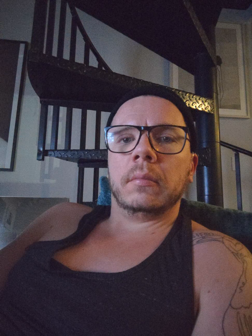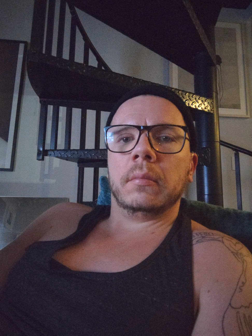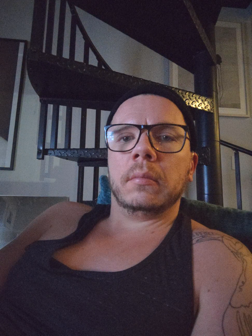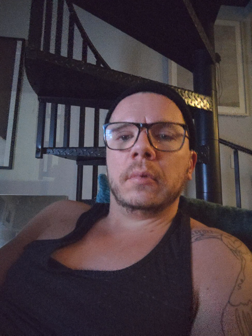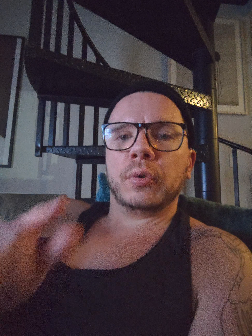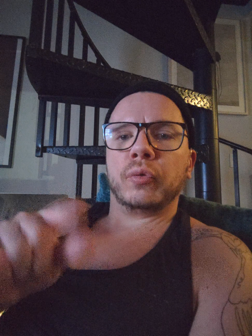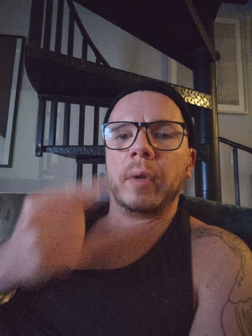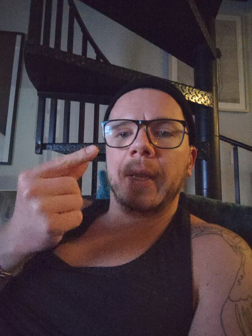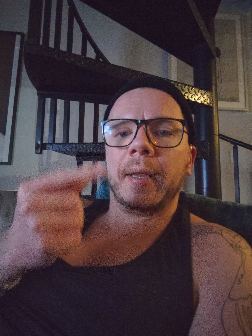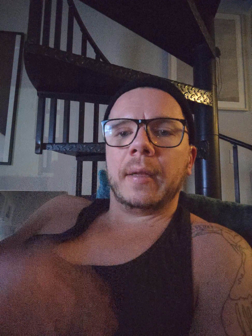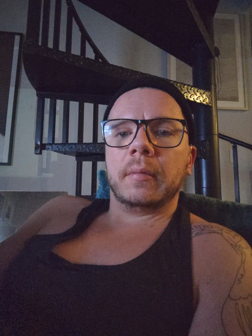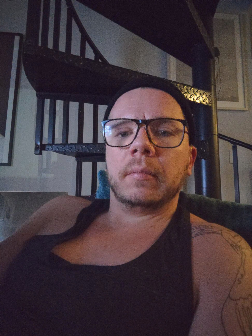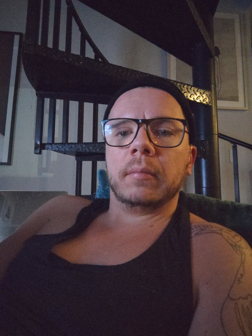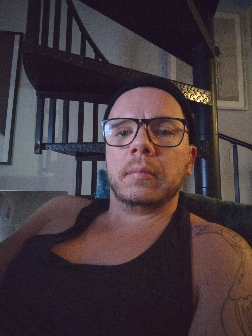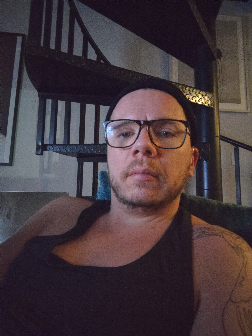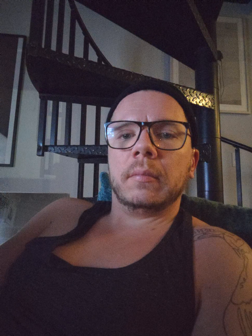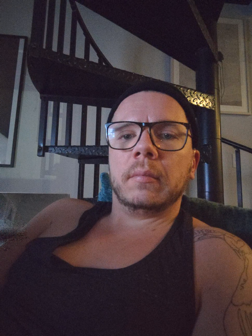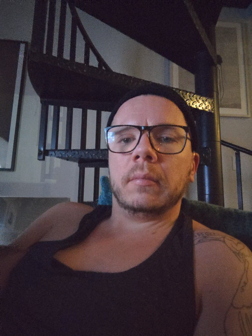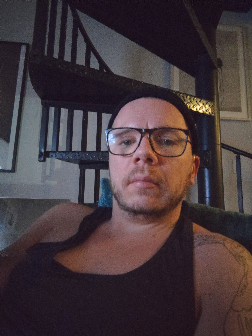green